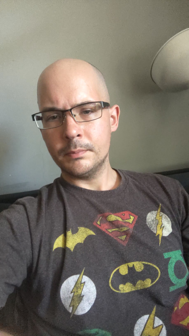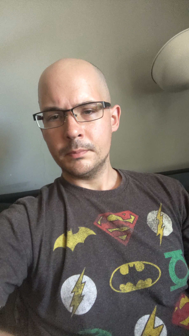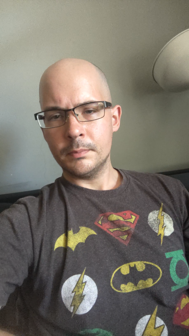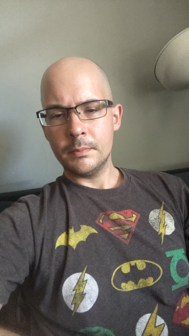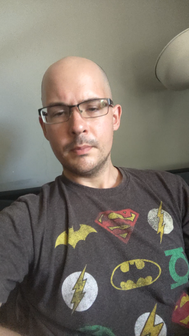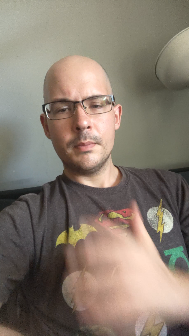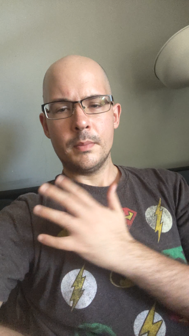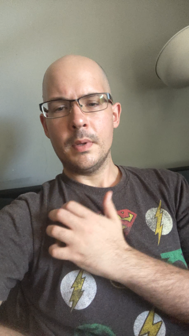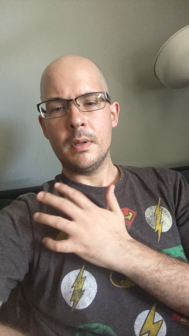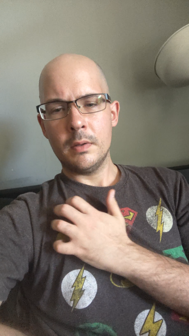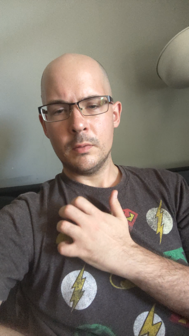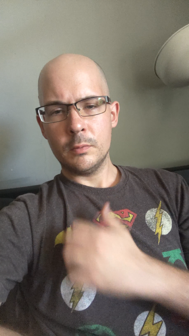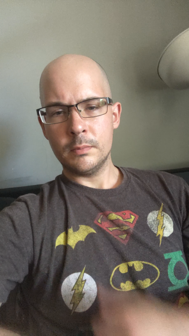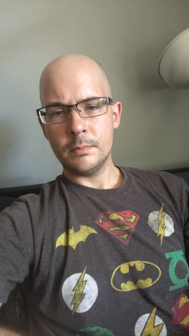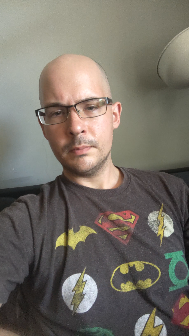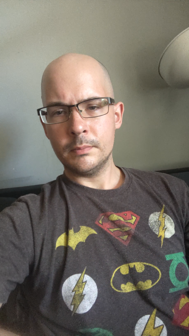bear